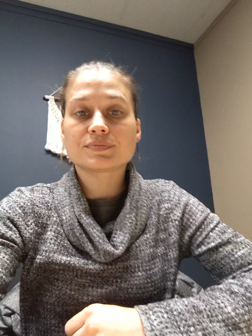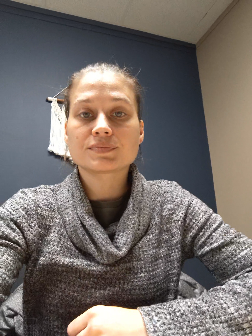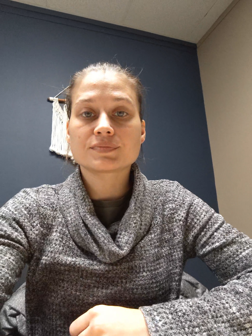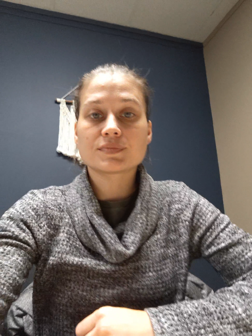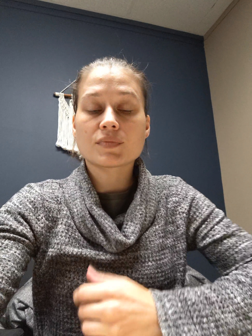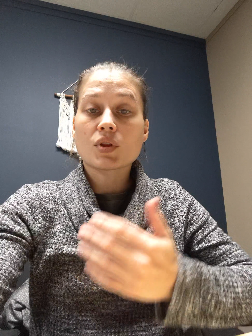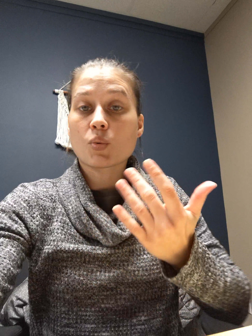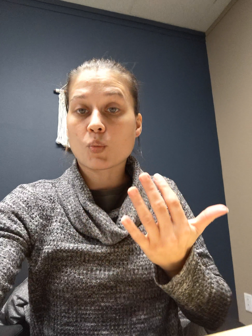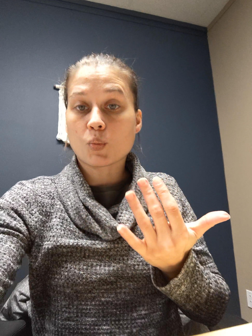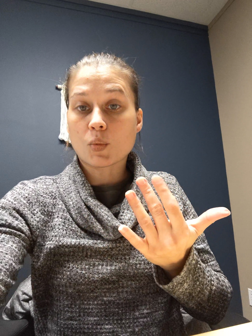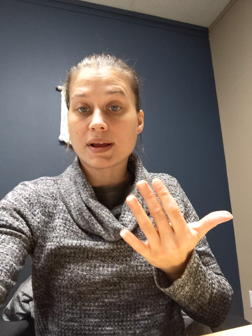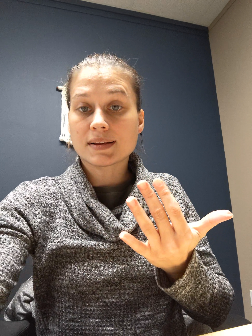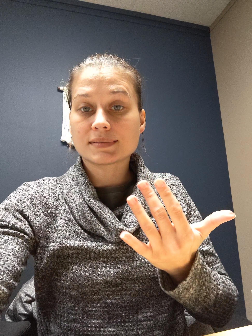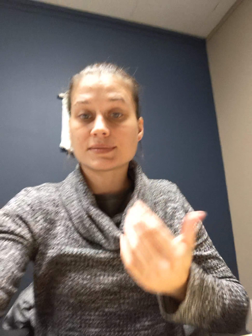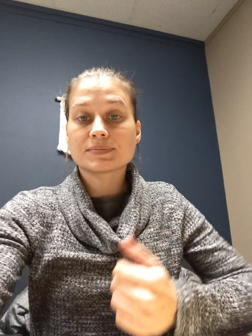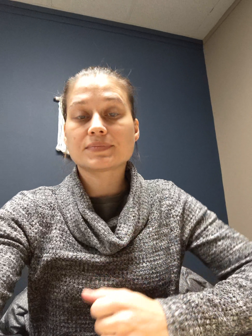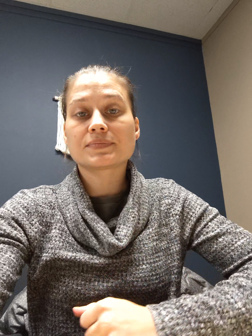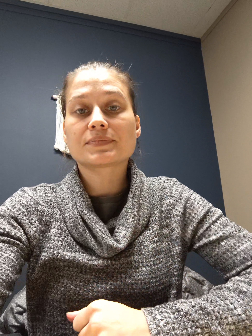wait